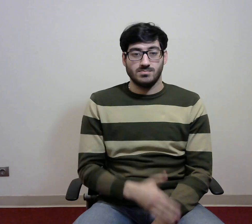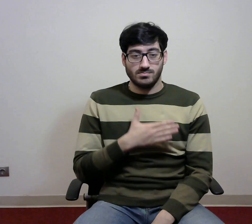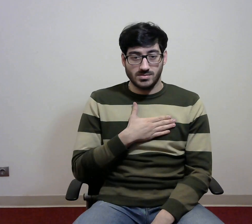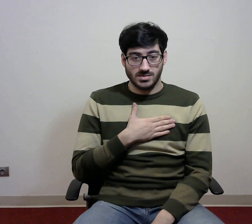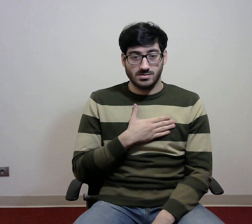mən